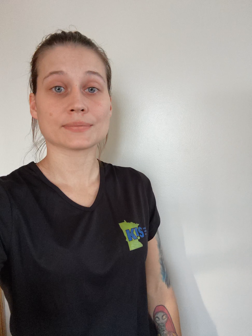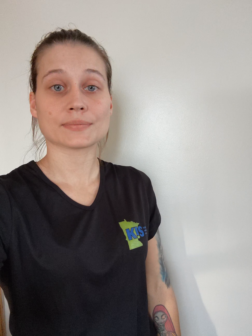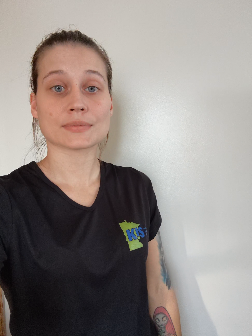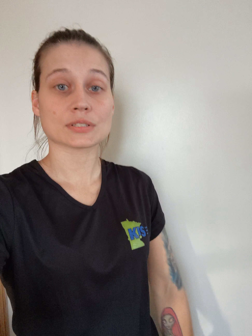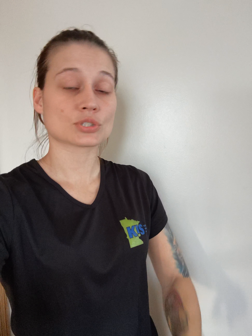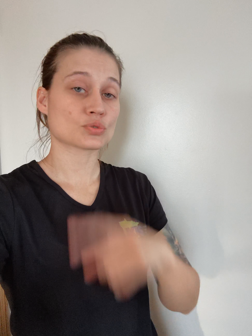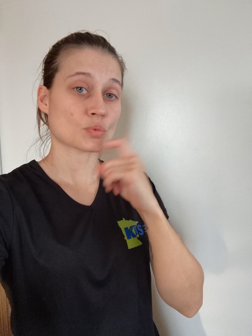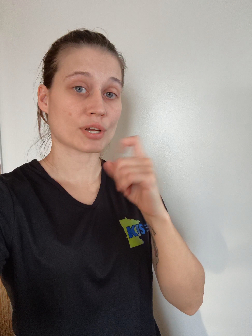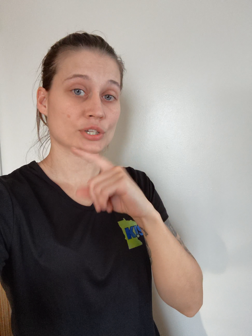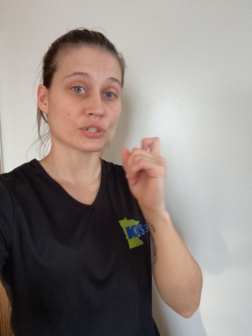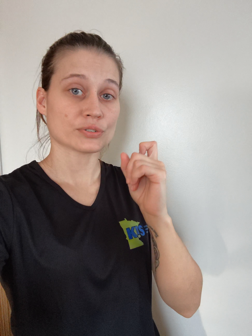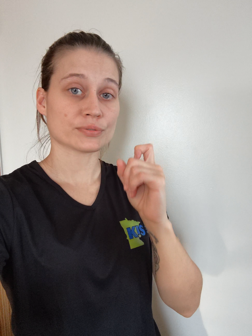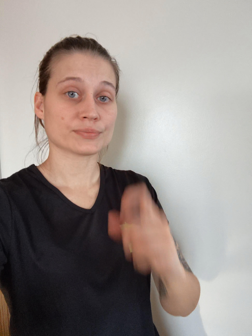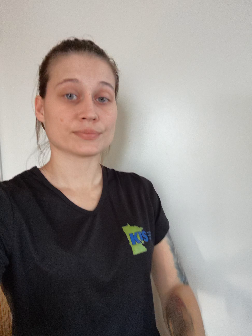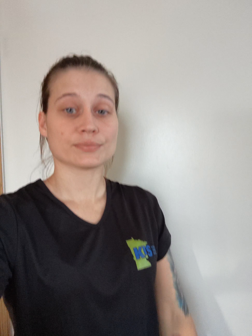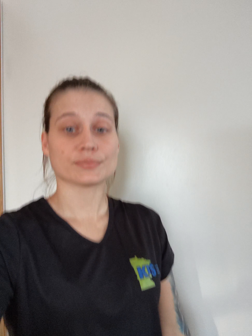dryer